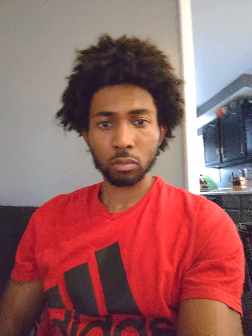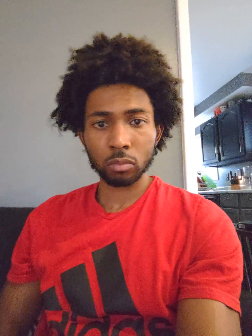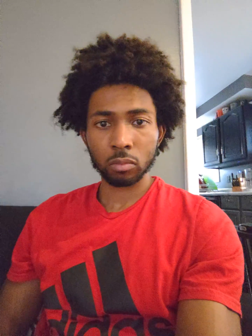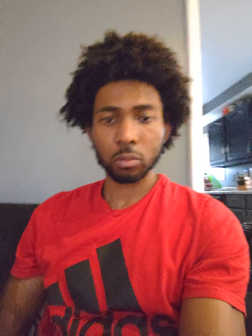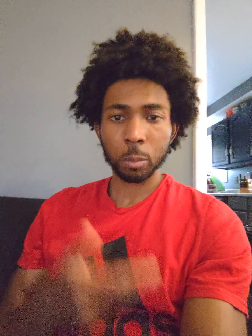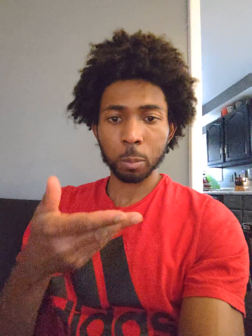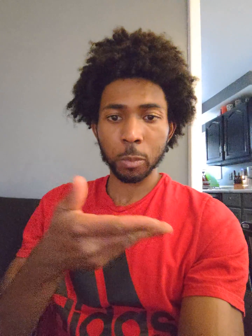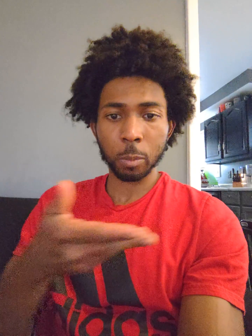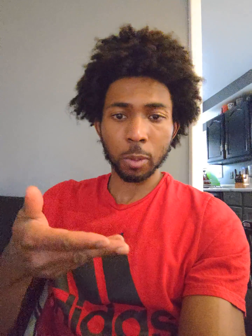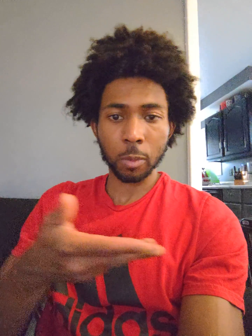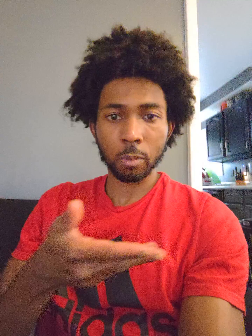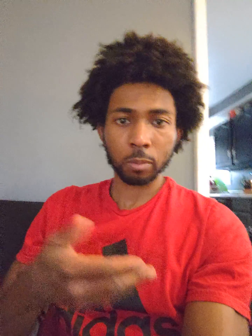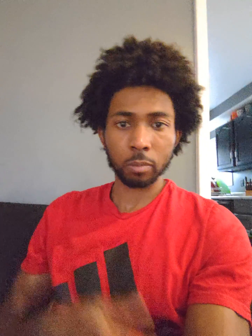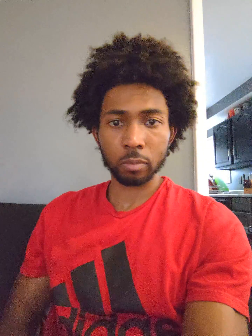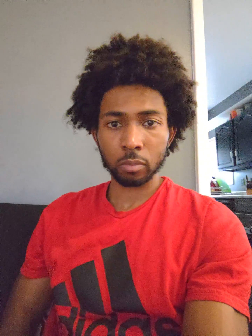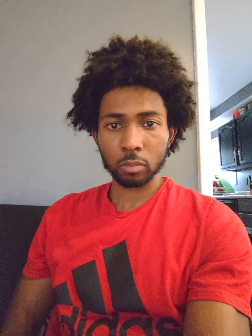baby